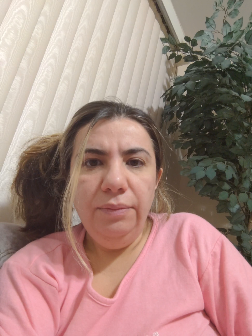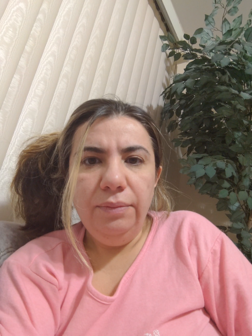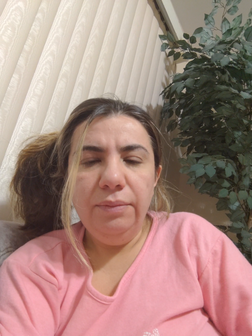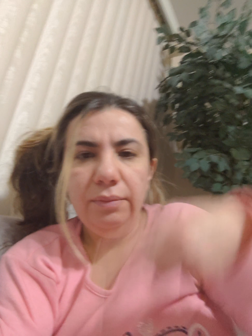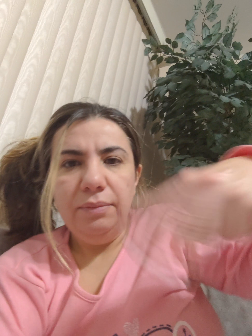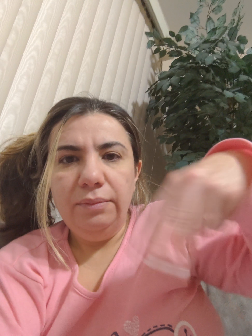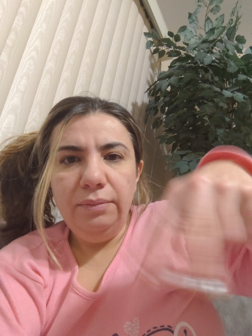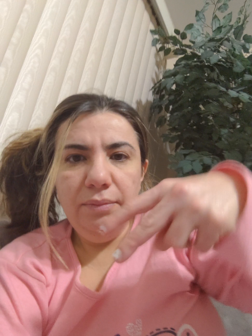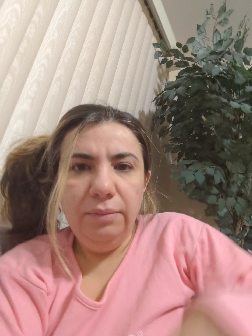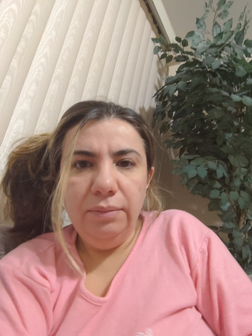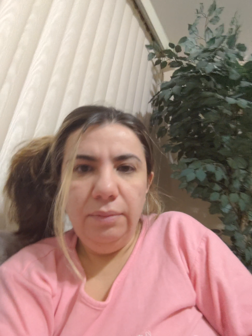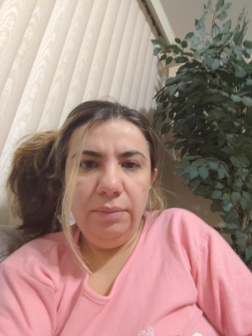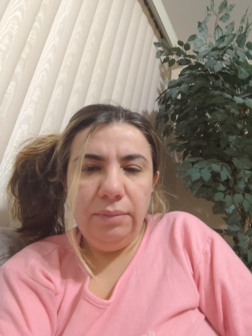dance